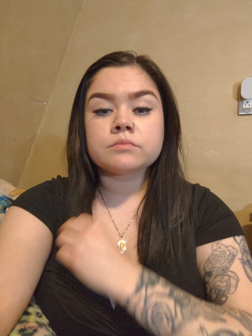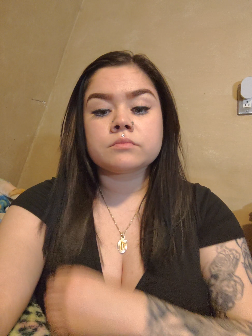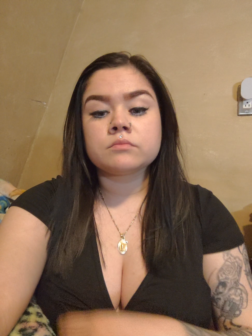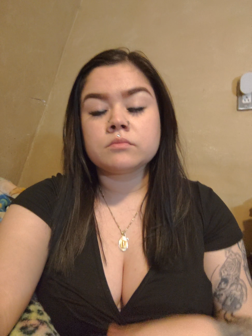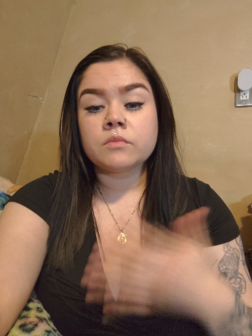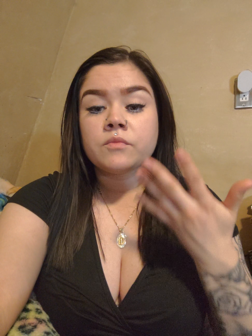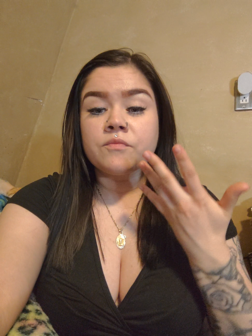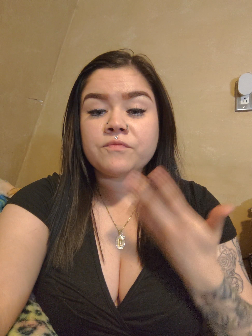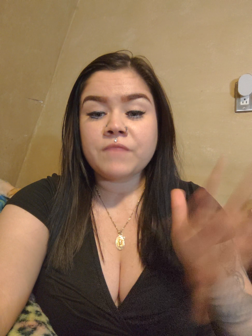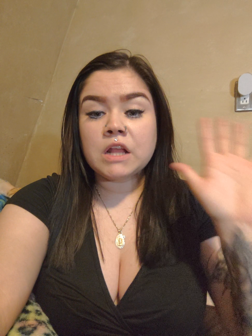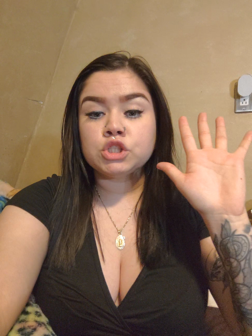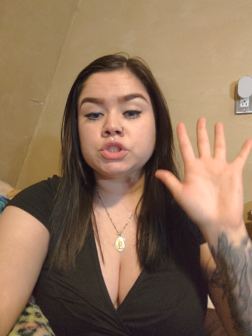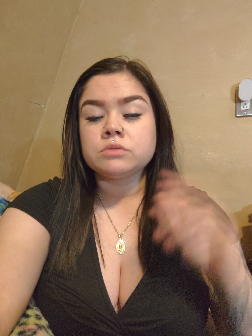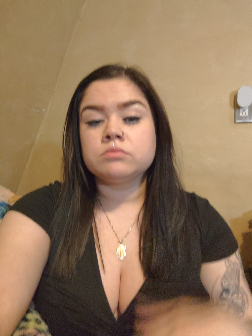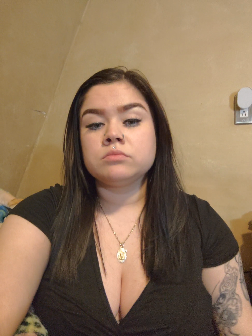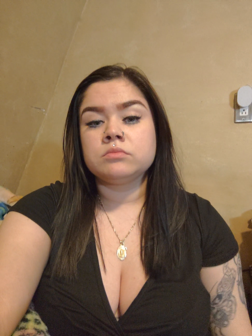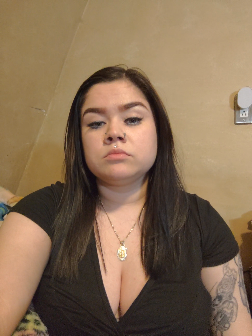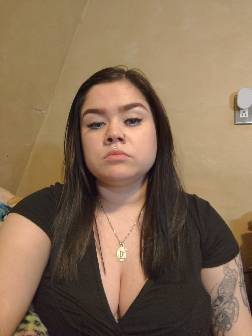finish